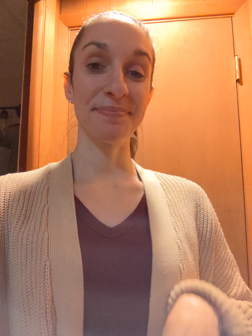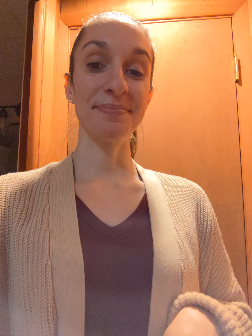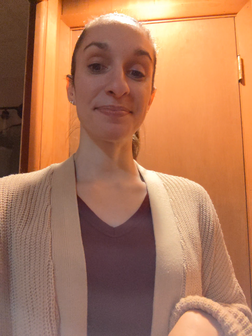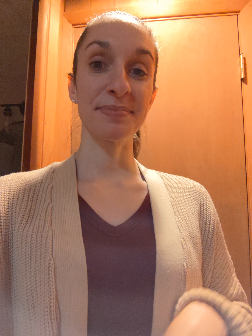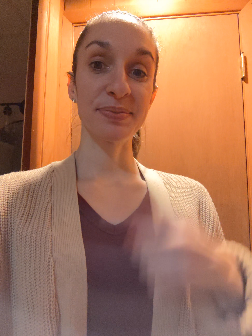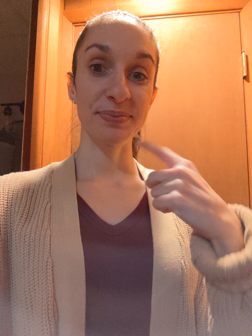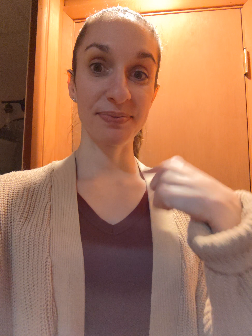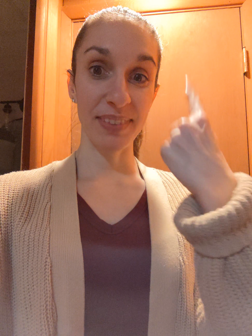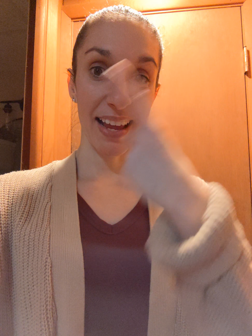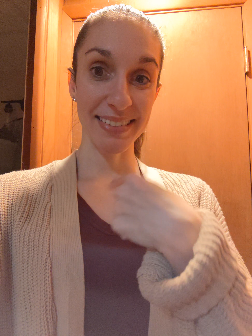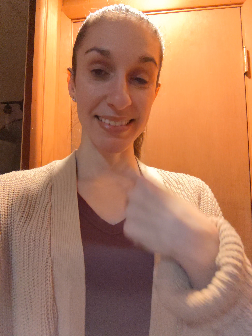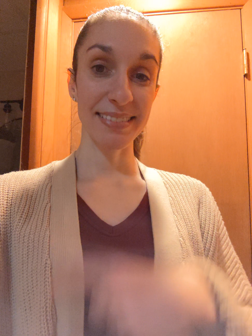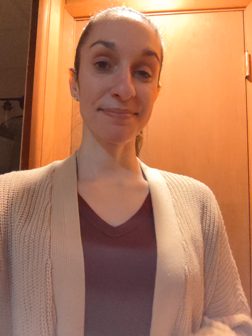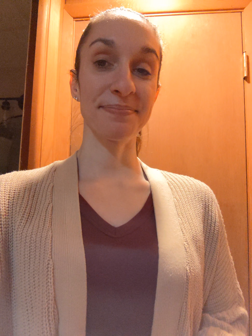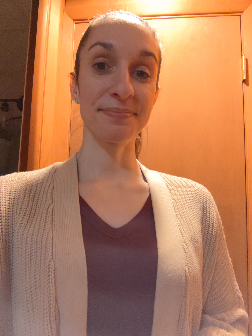face